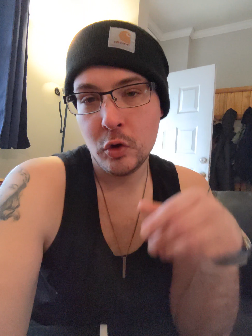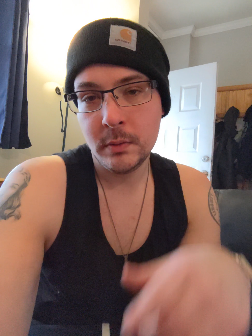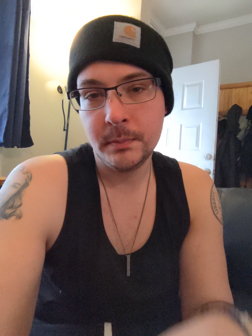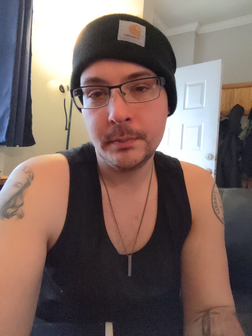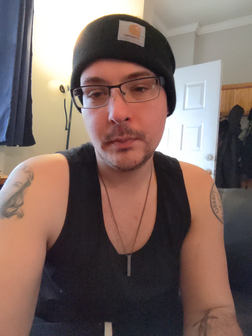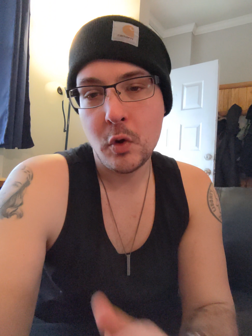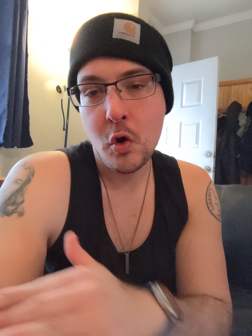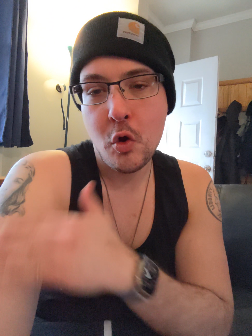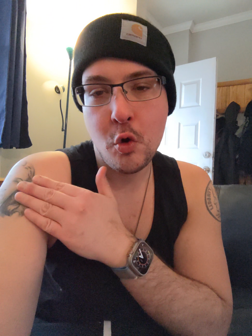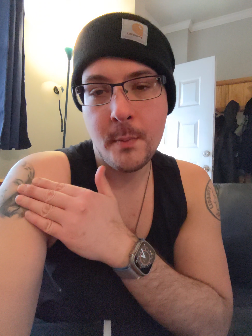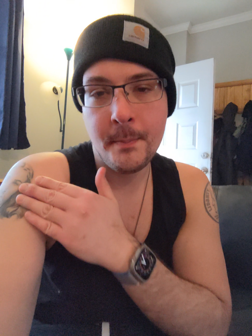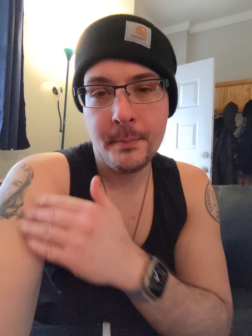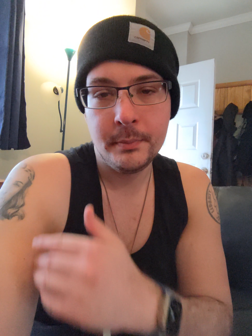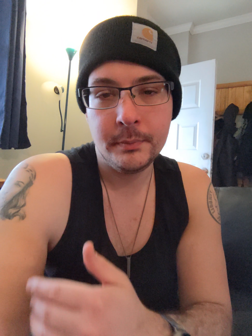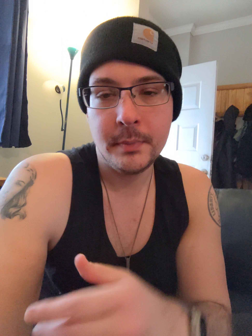arm